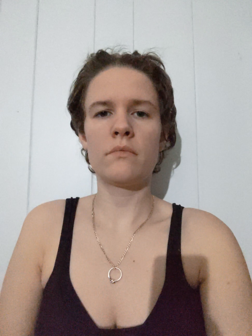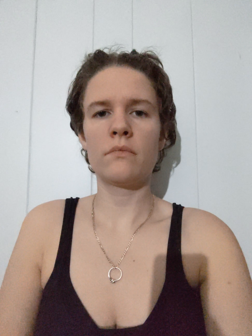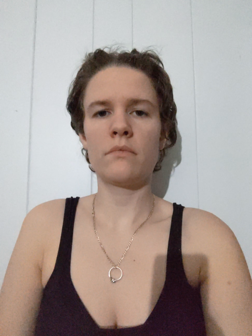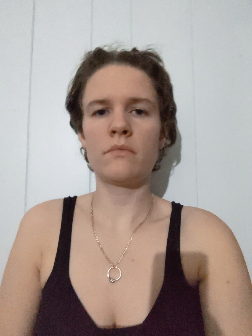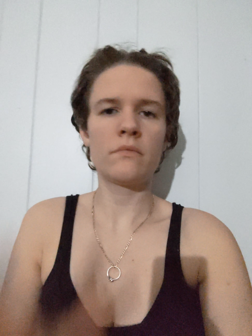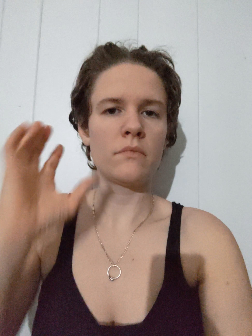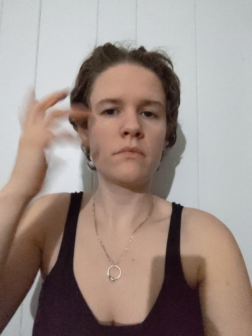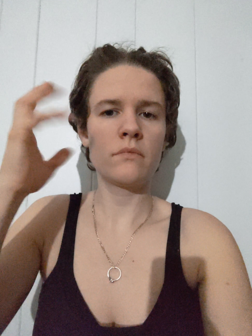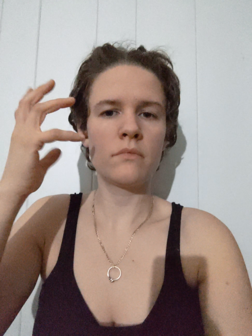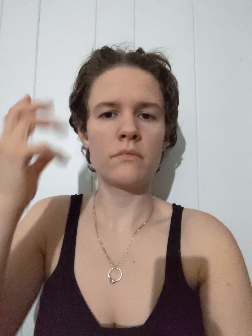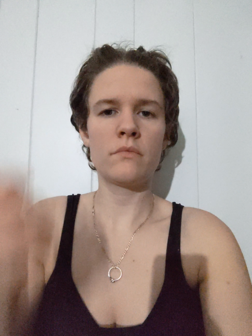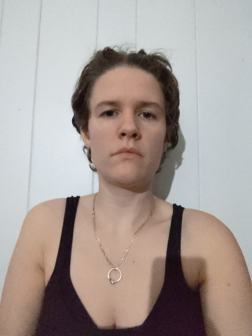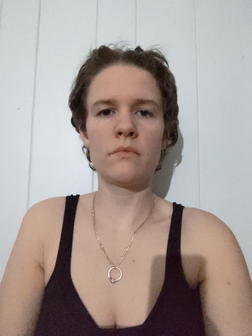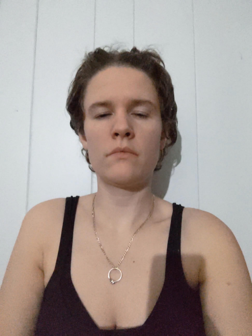radio